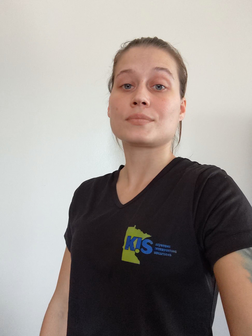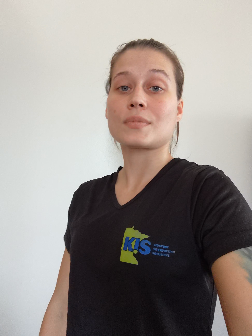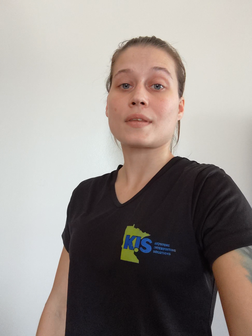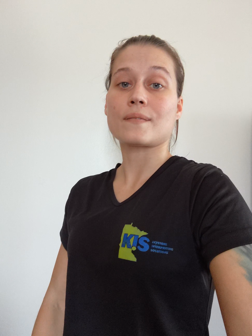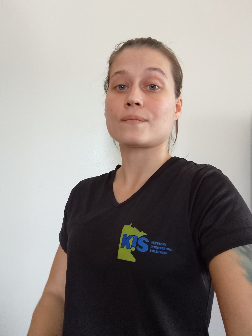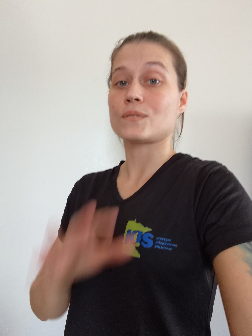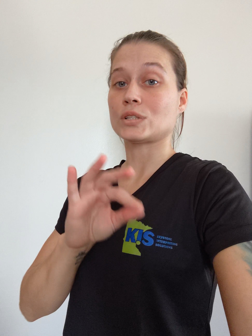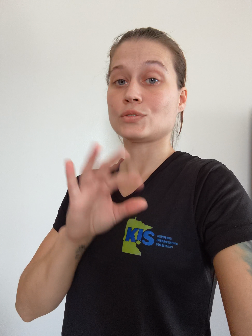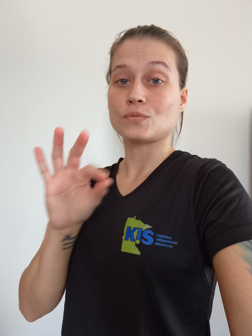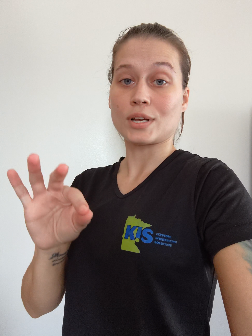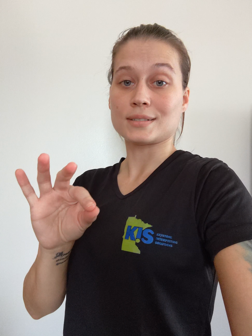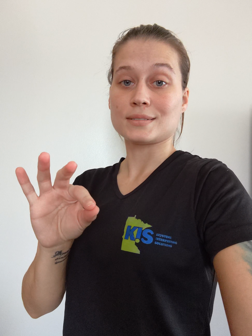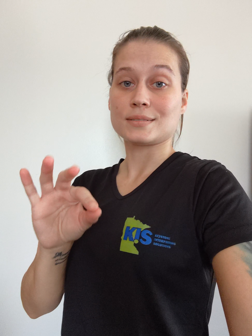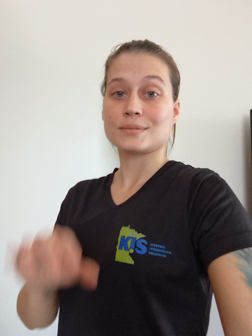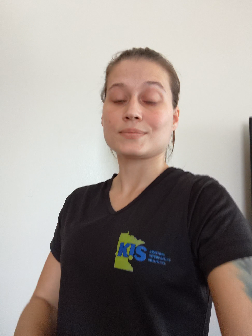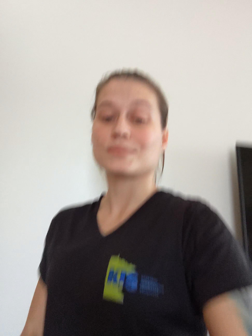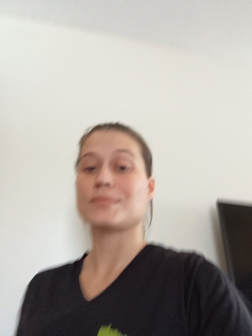french fries